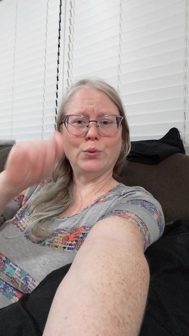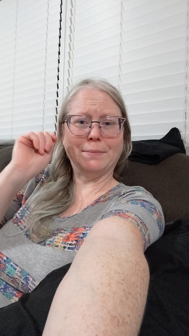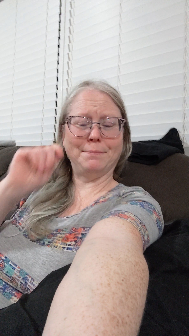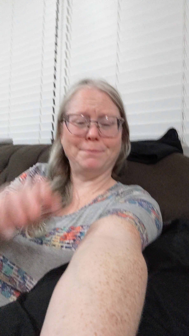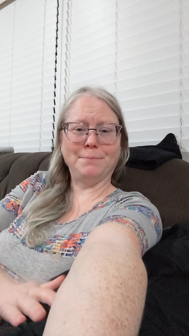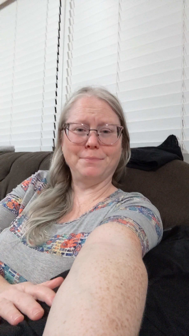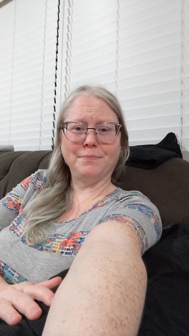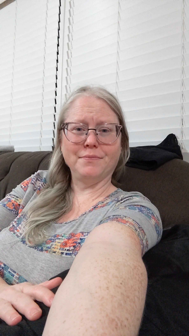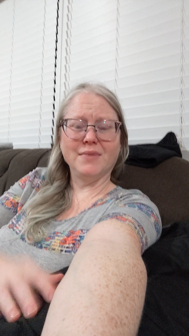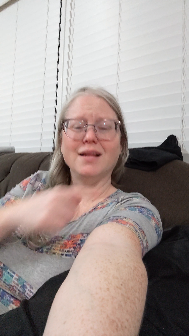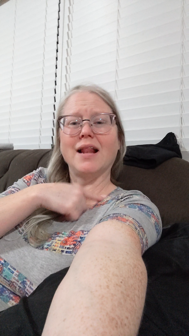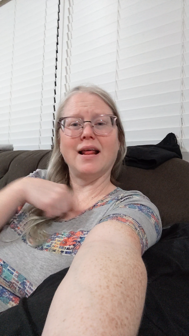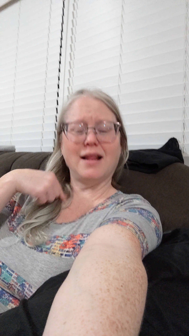necklace